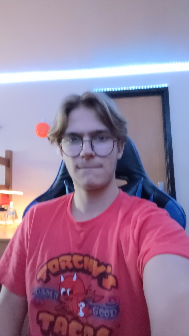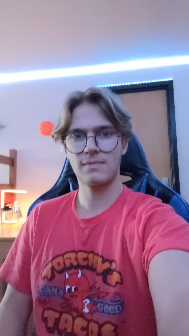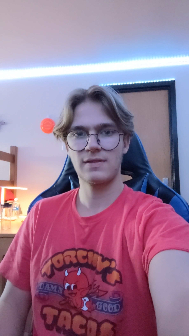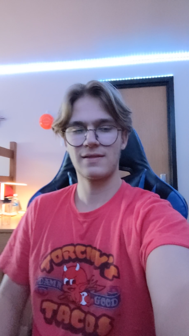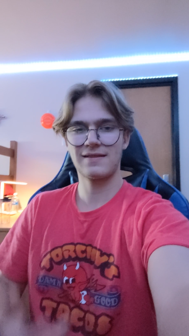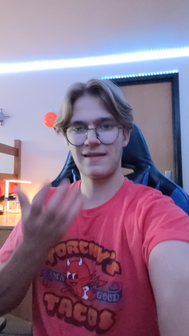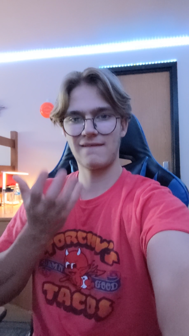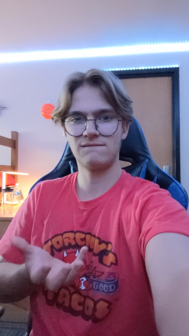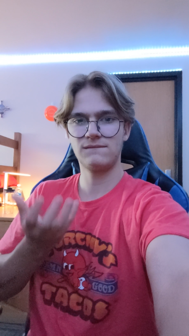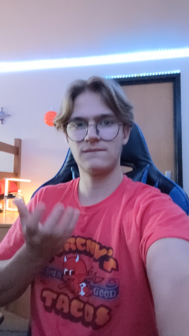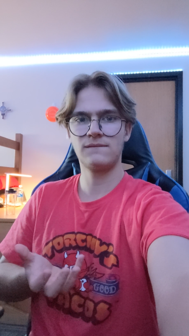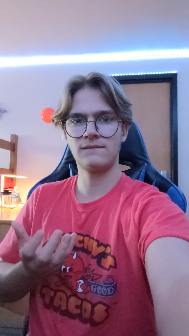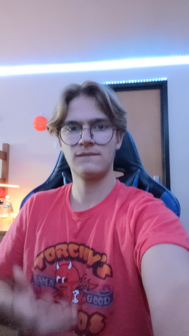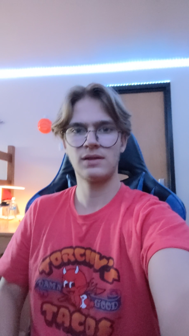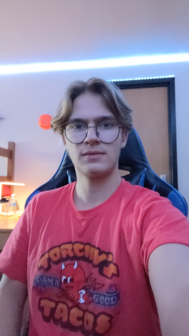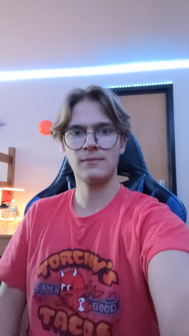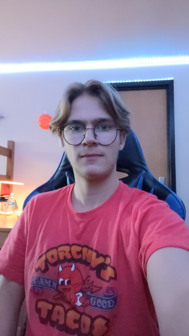heavy